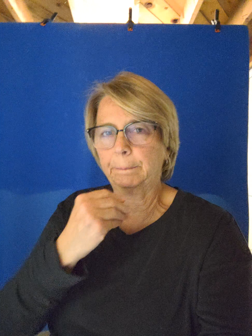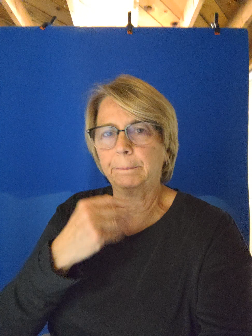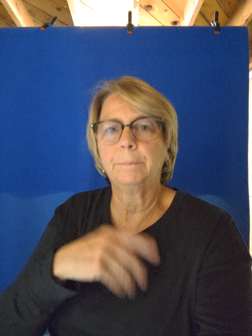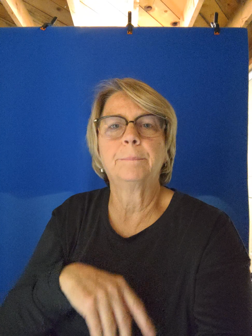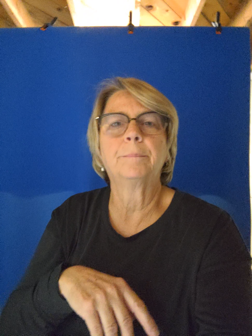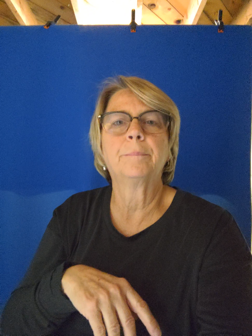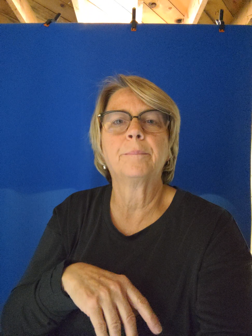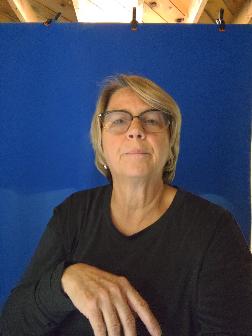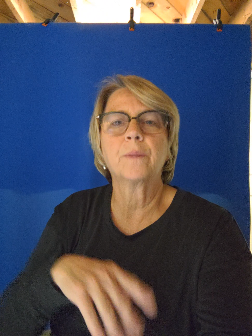sleep